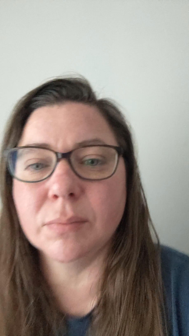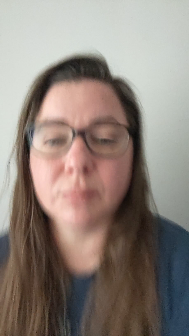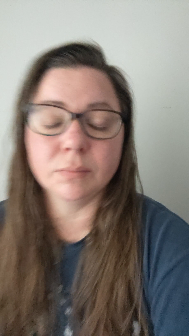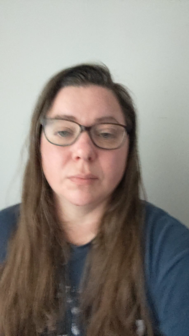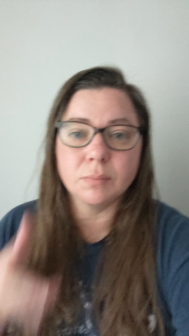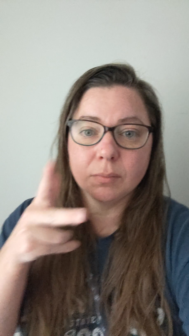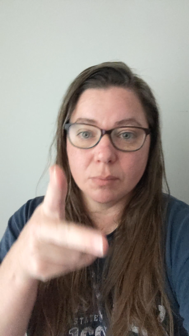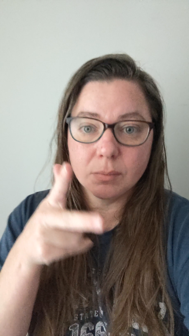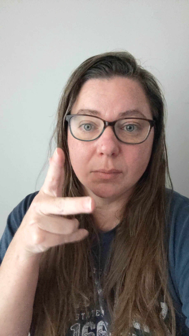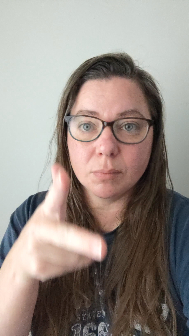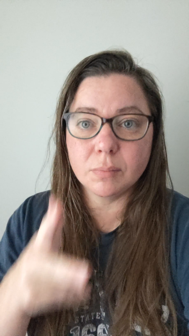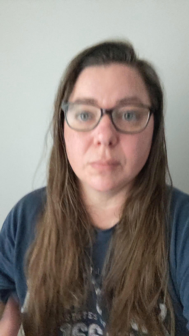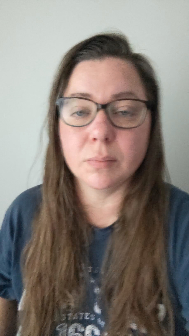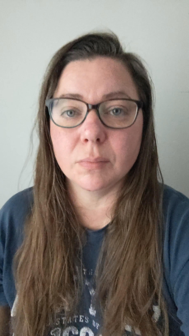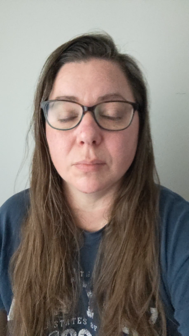garage